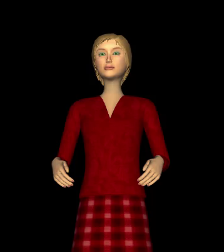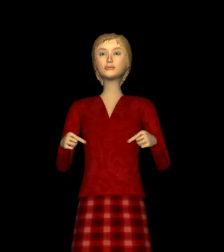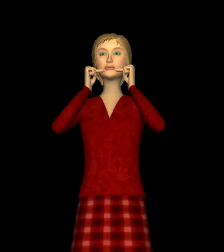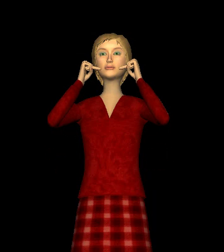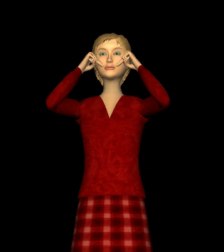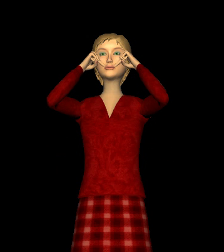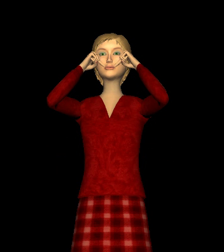يبتسم